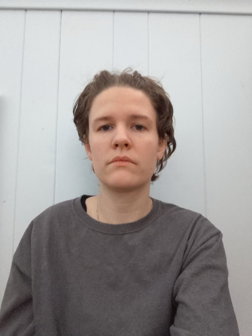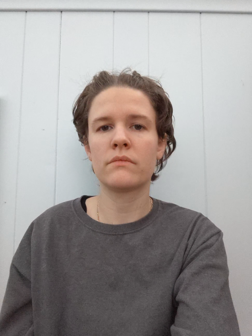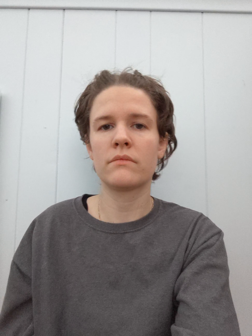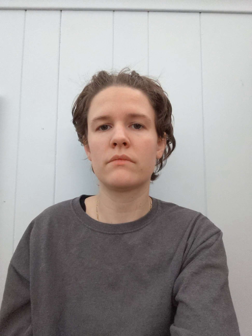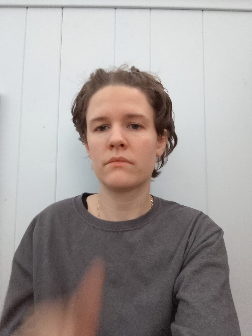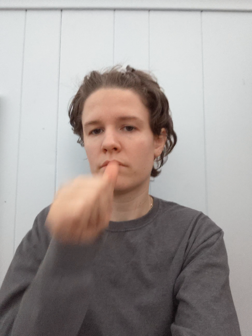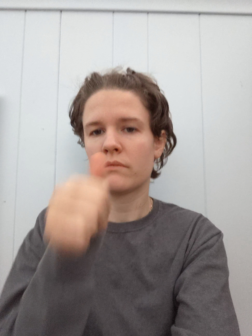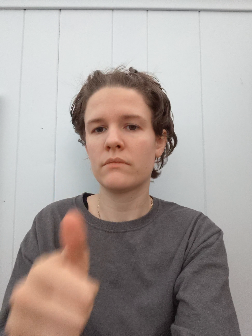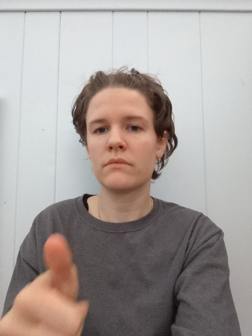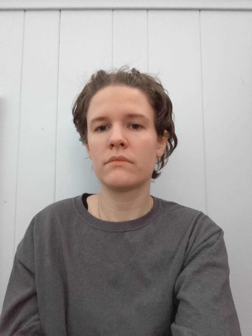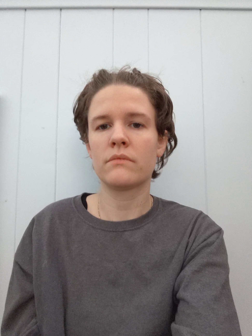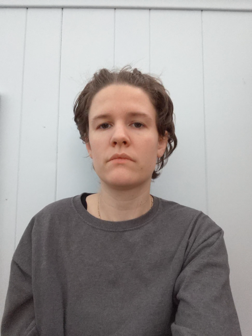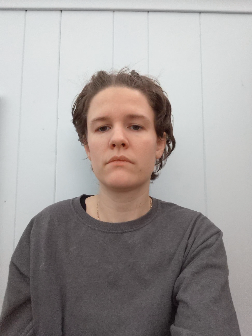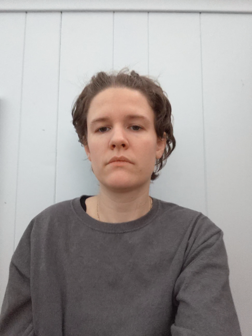nuts